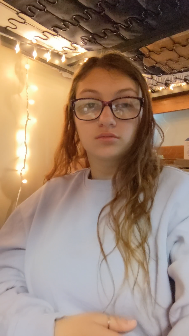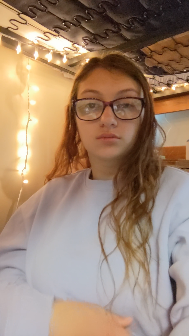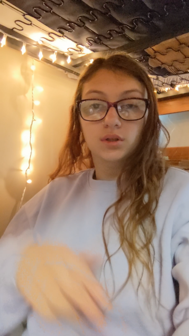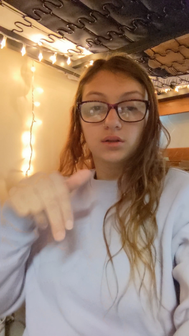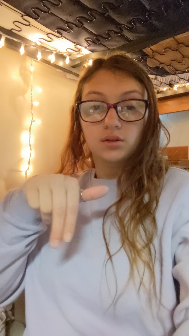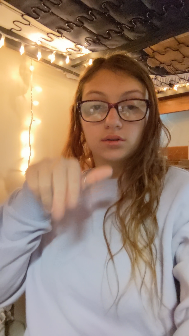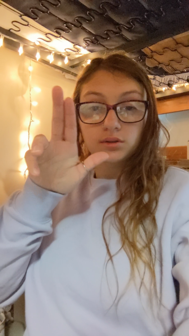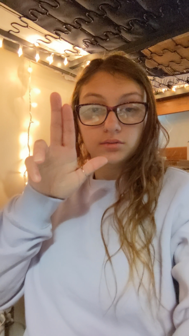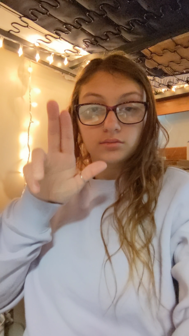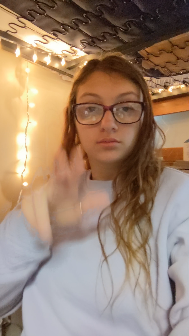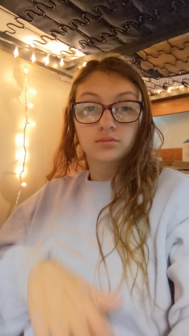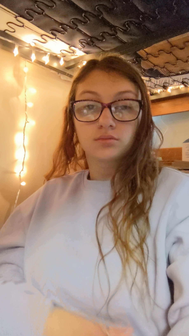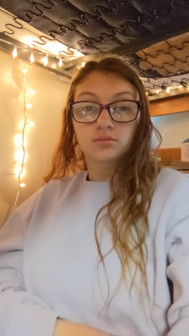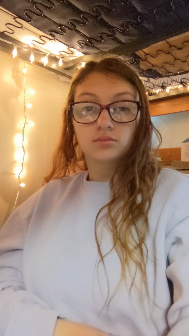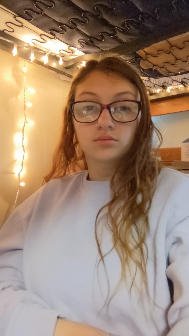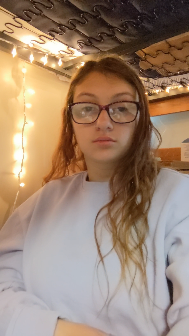lick